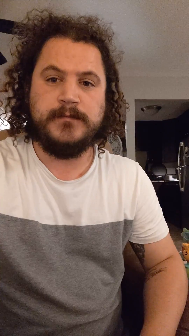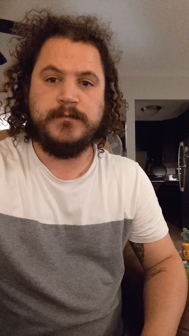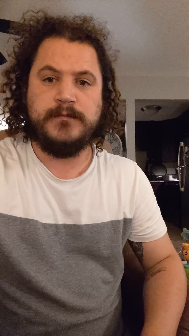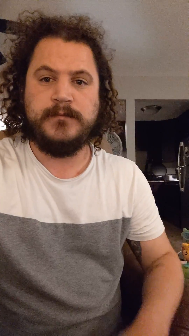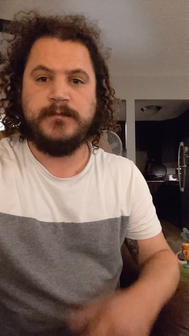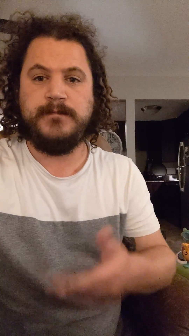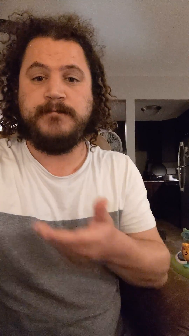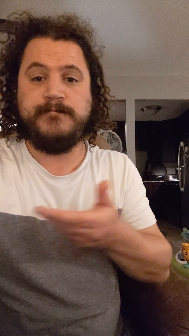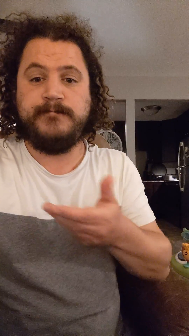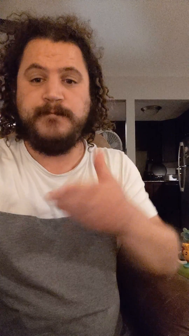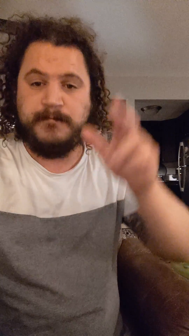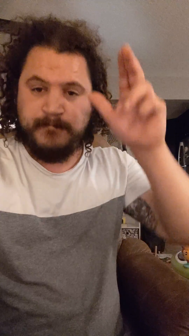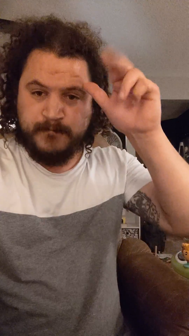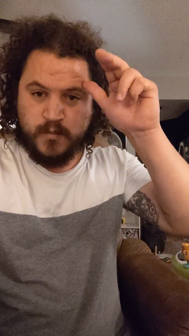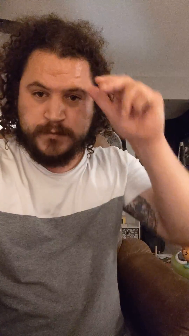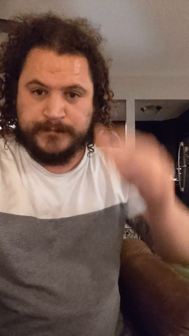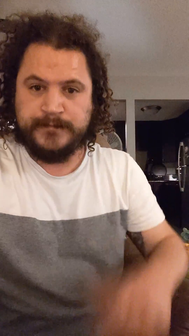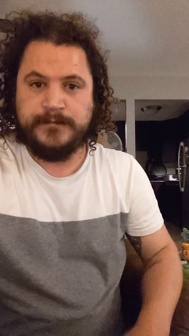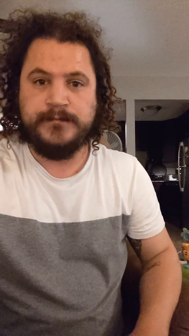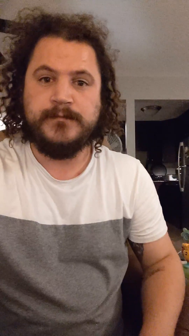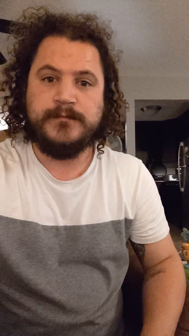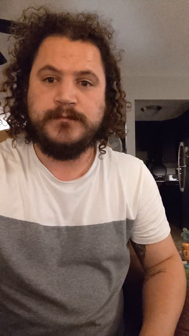pony